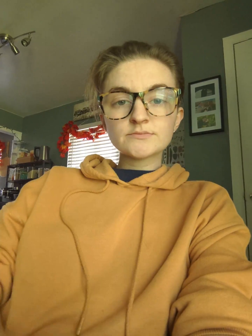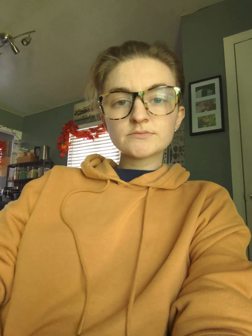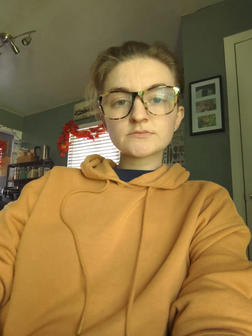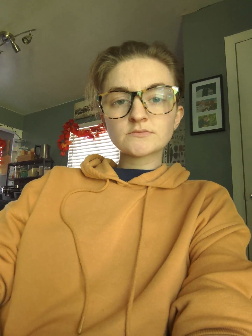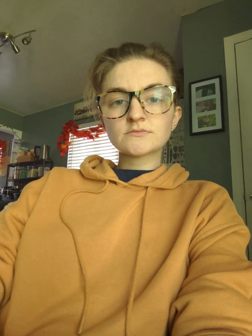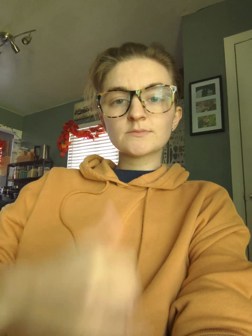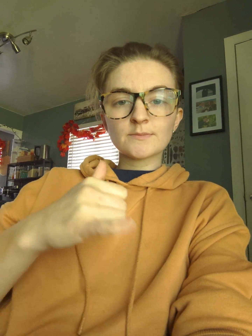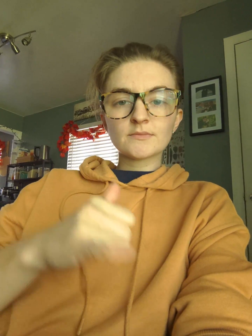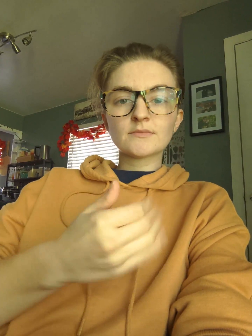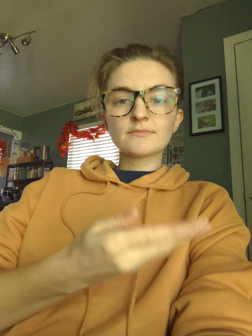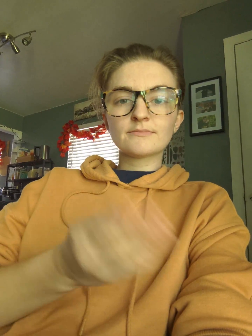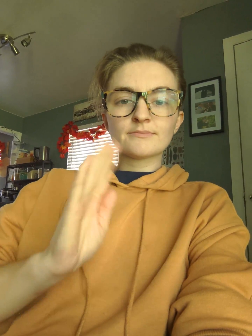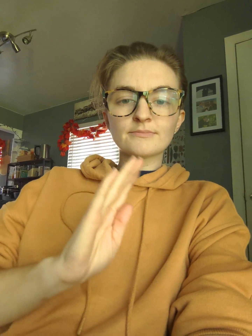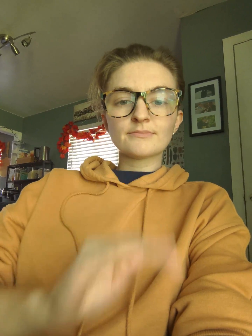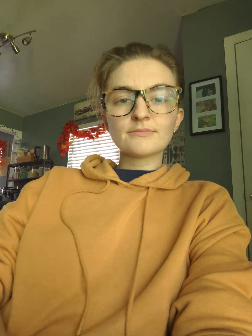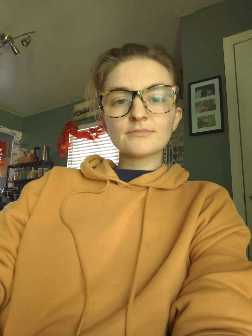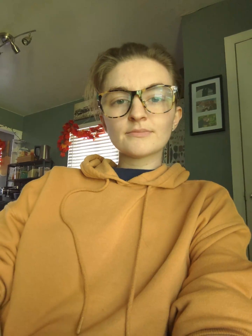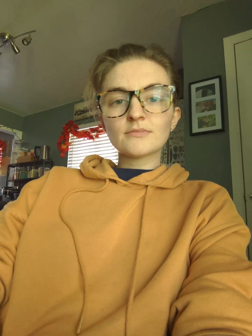playpen